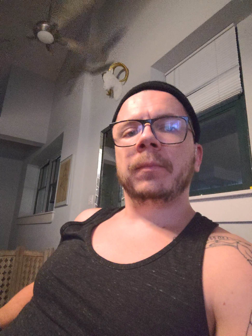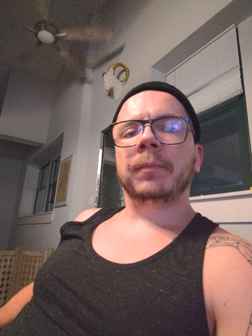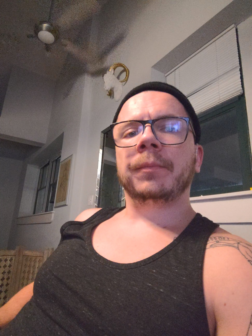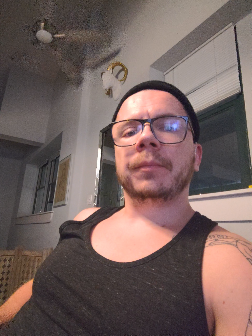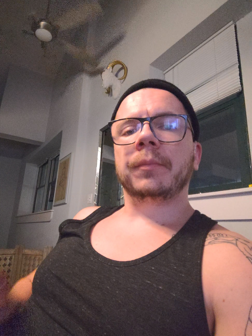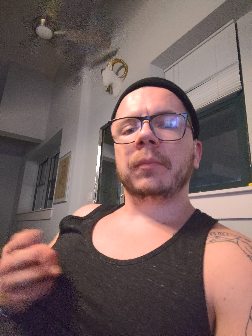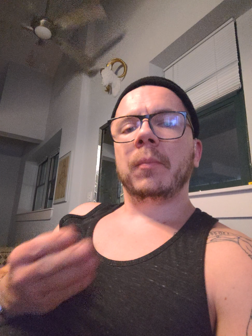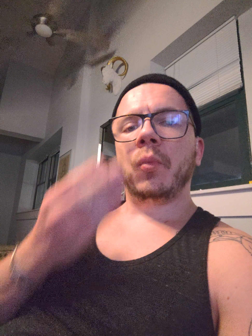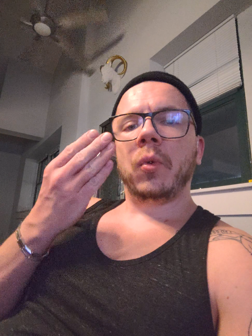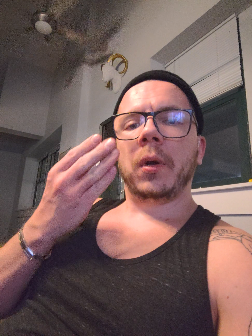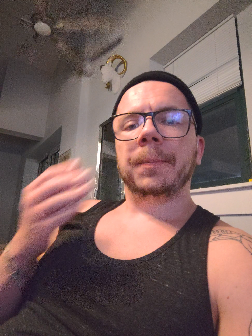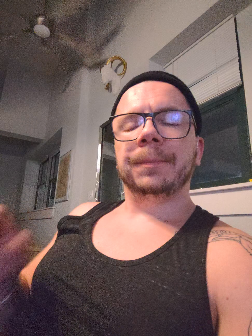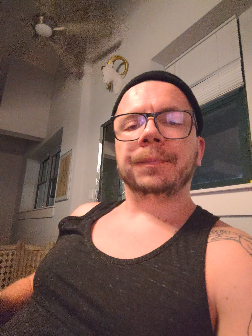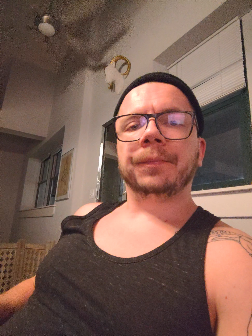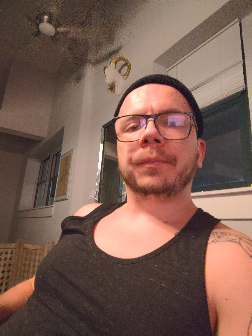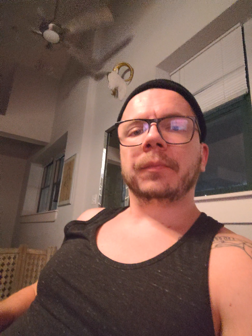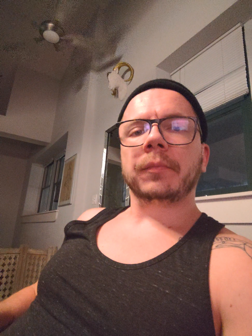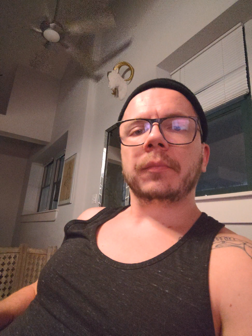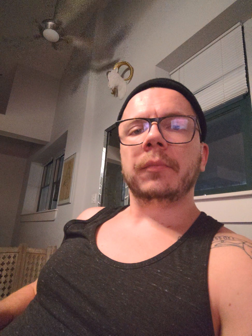morning